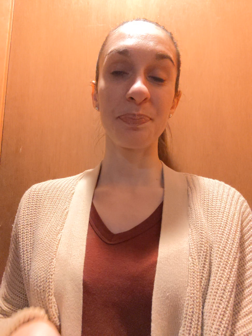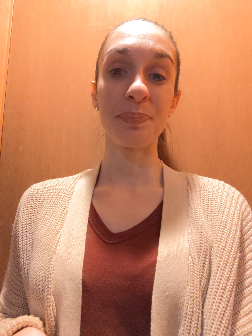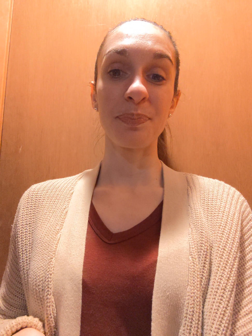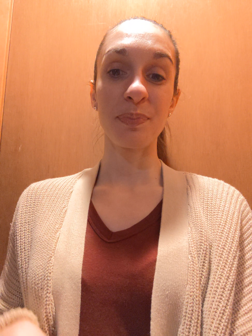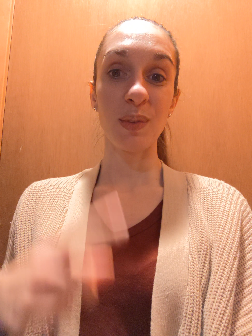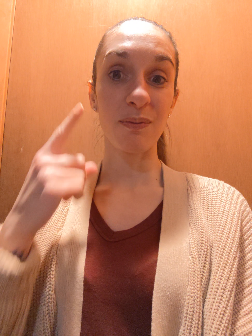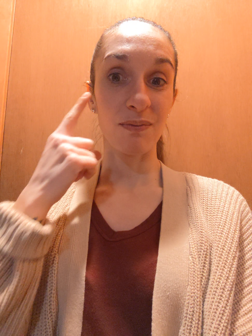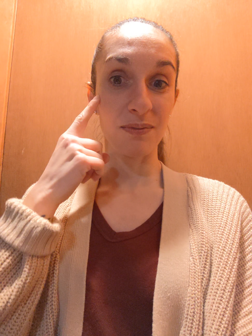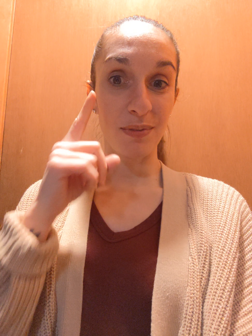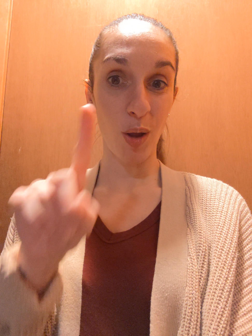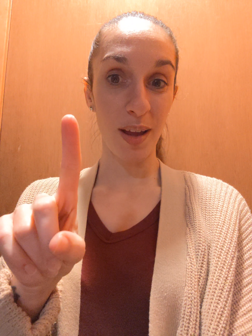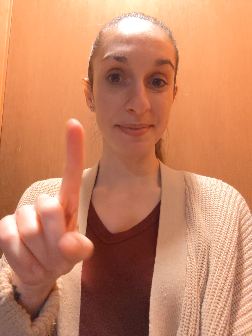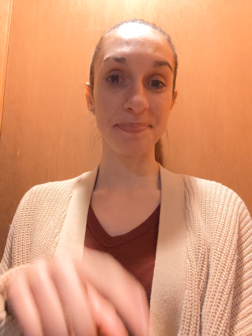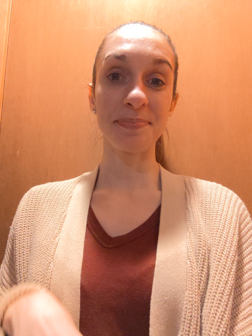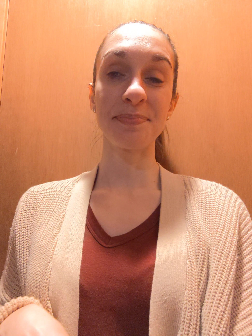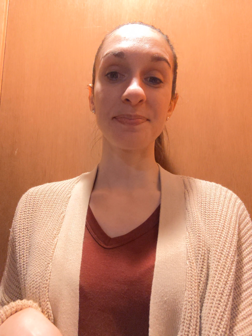for